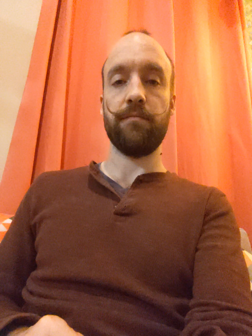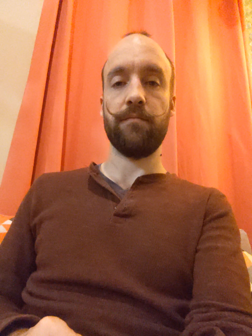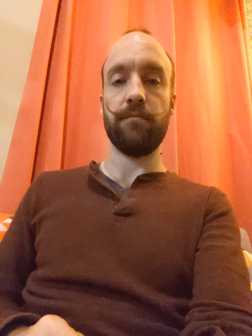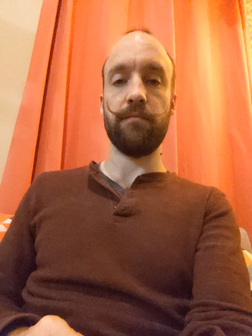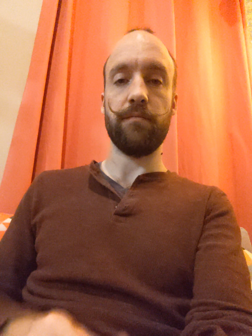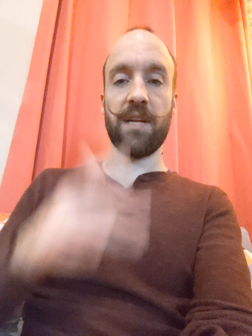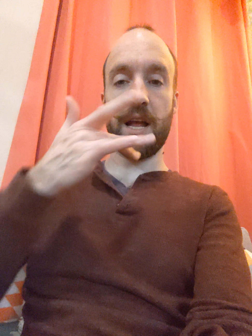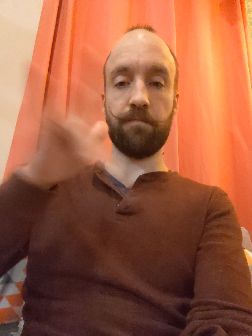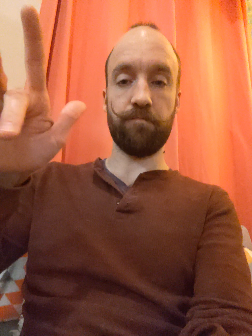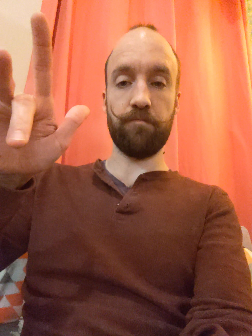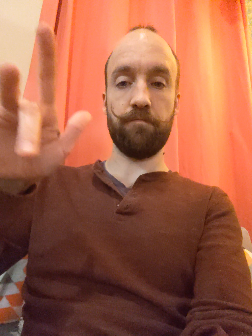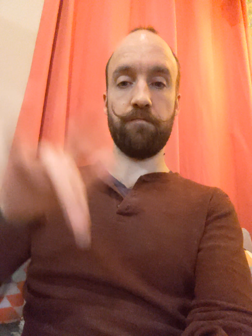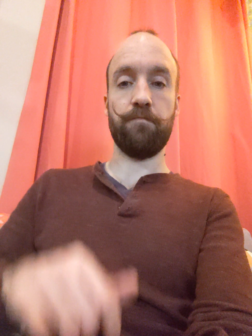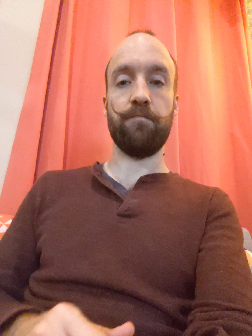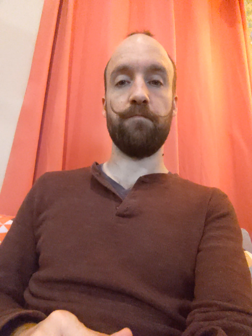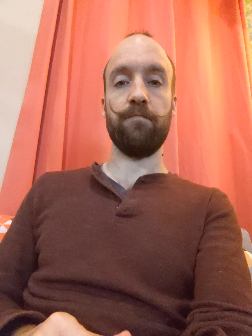empty